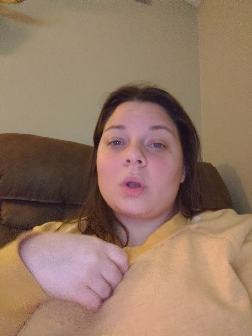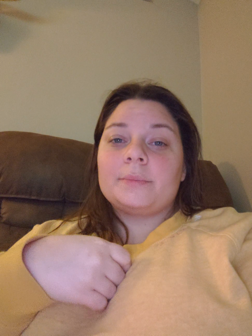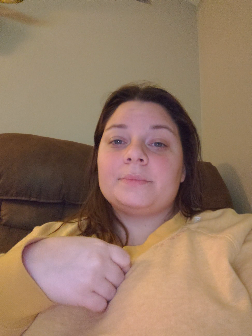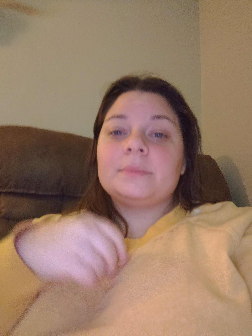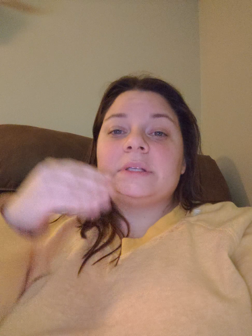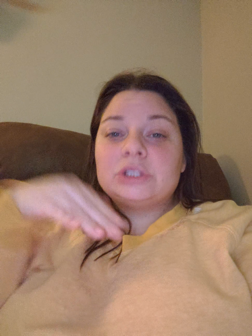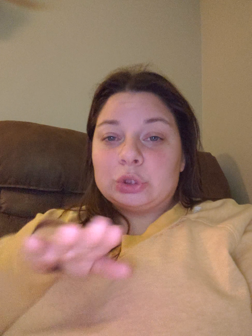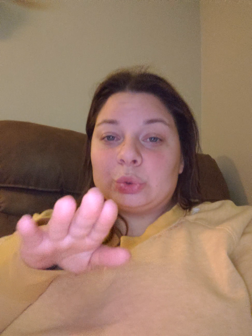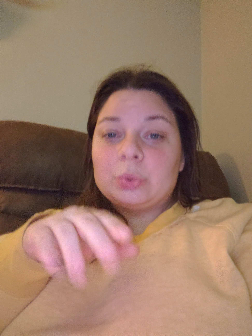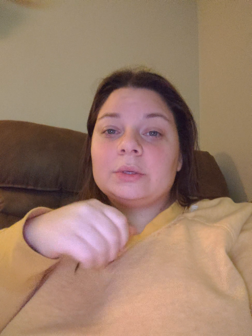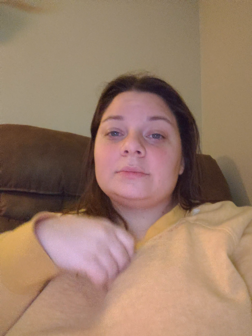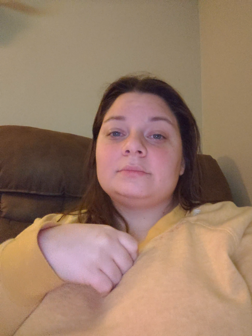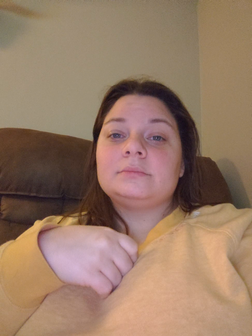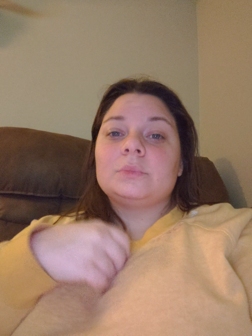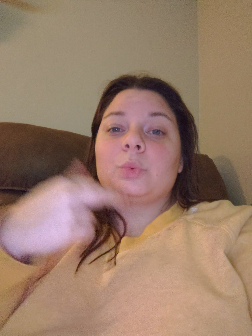into